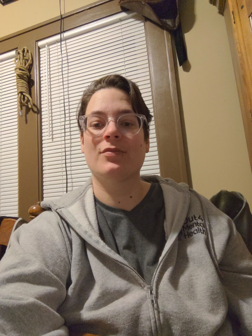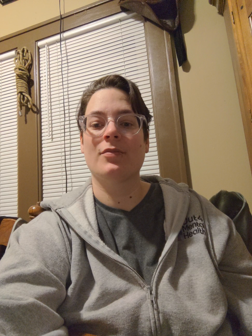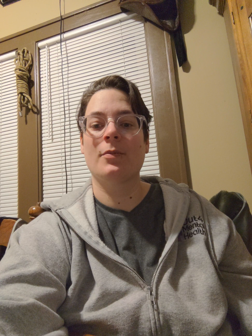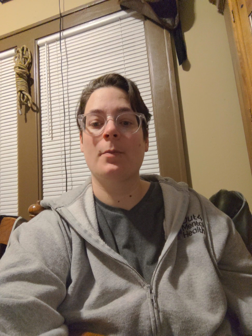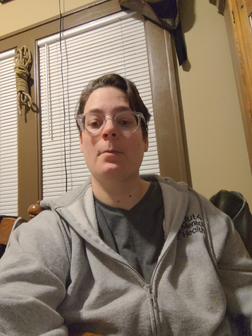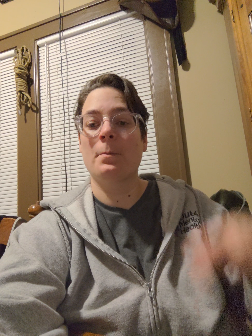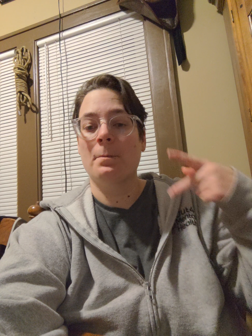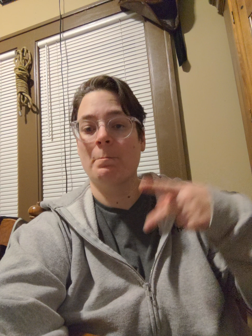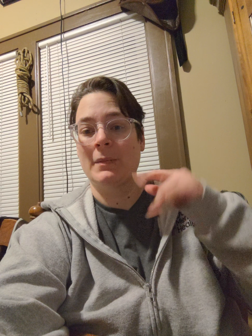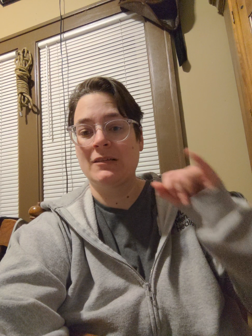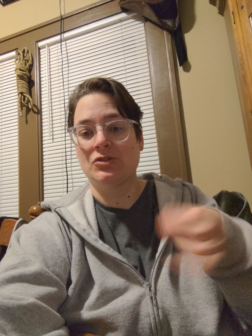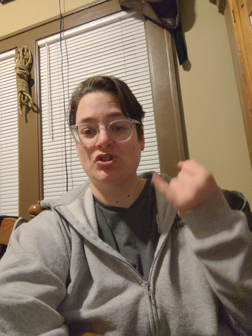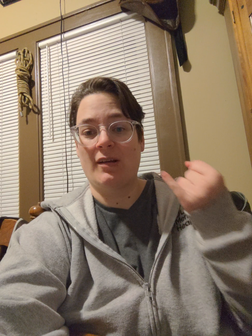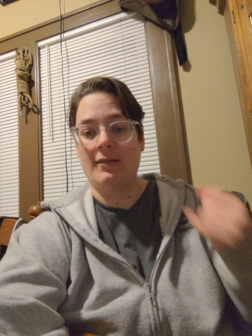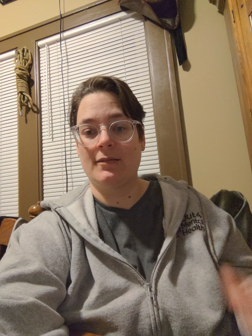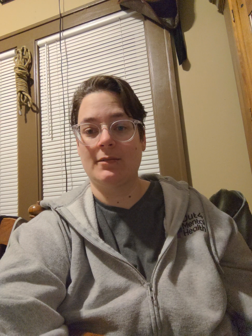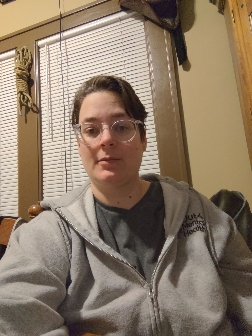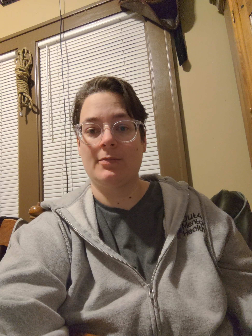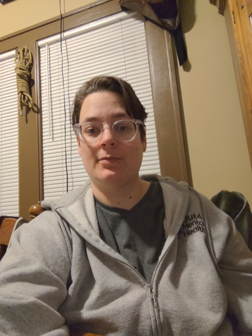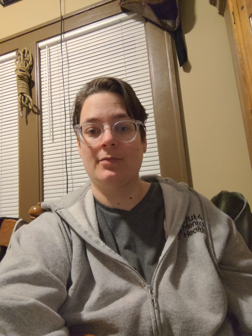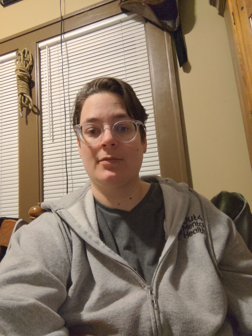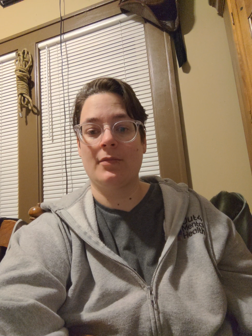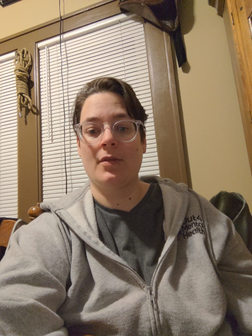pajamas